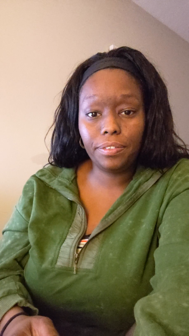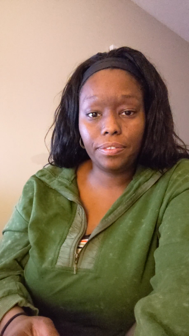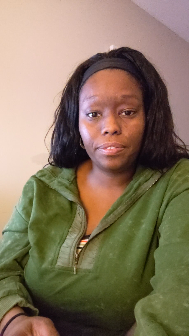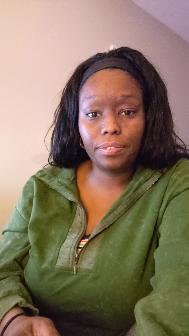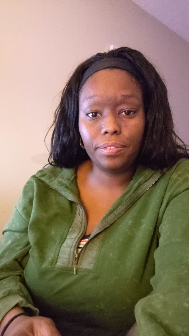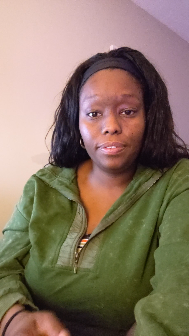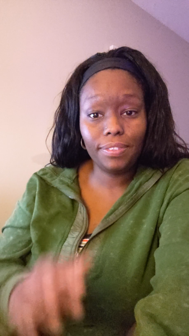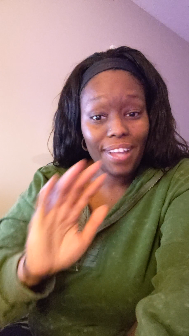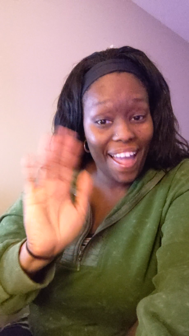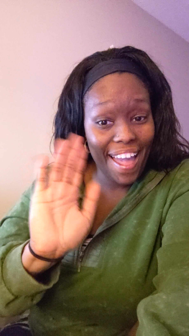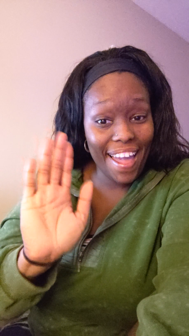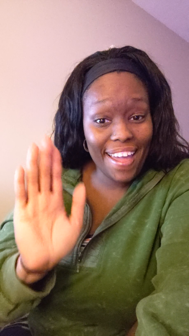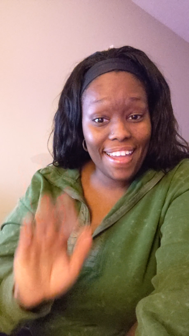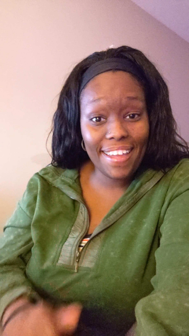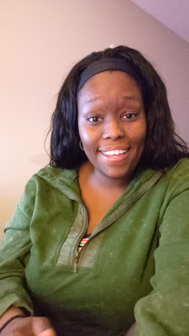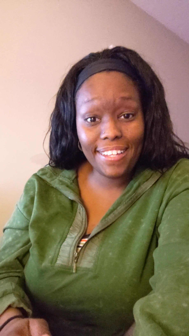hi